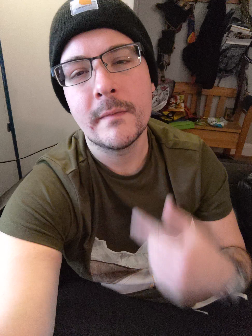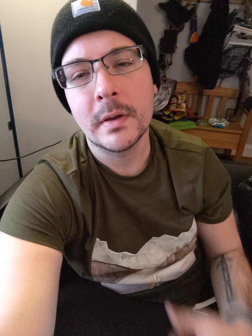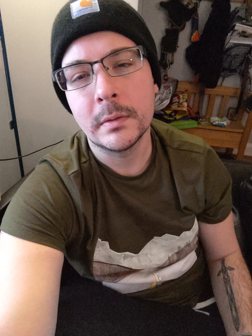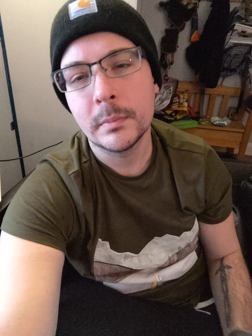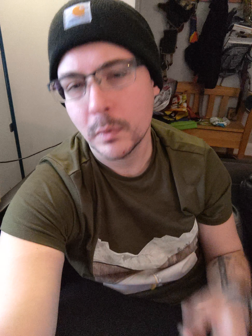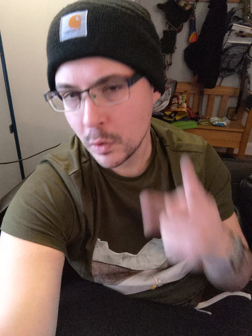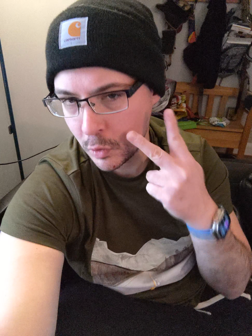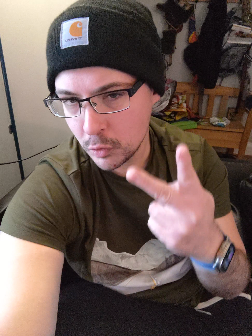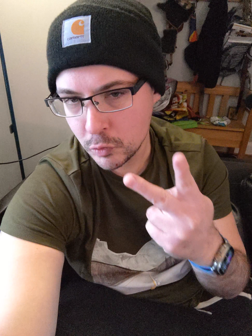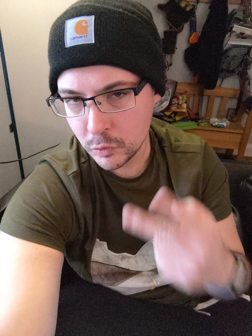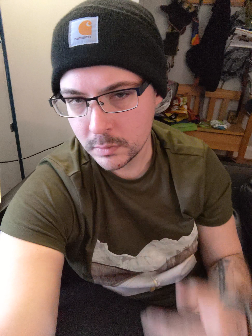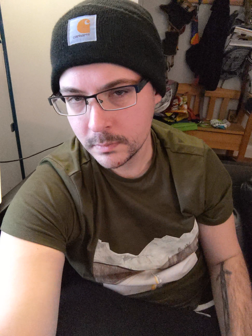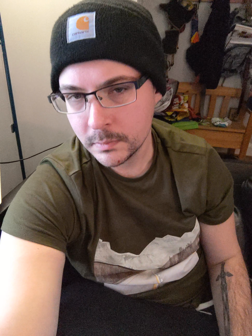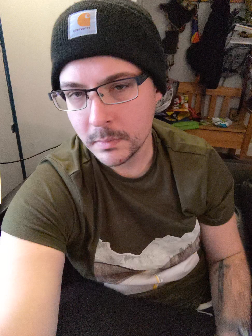look